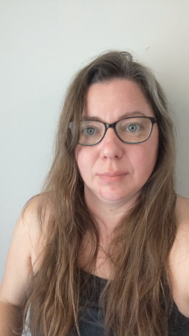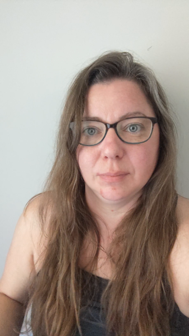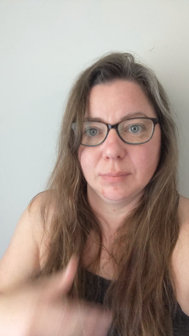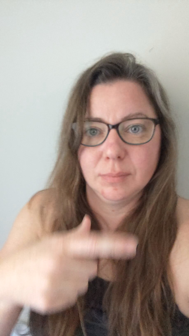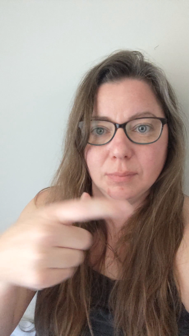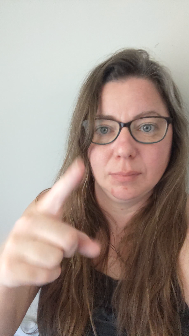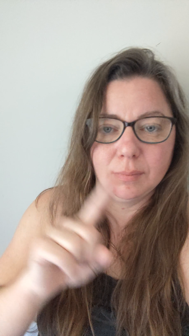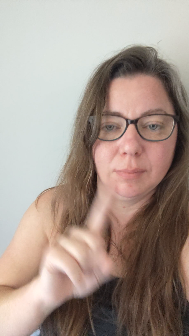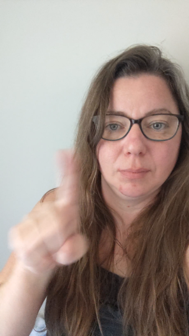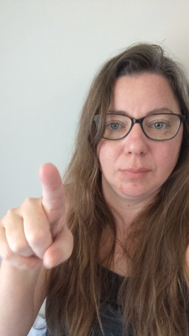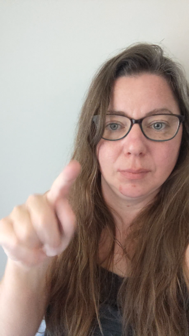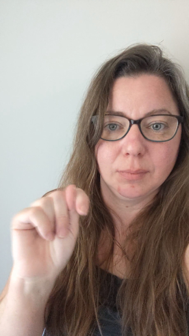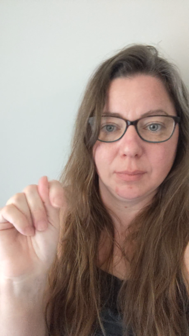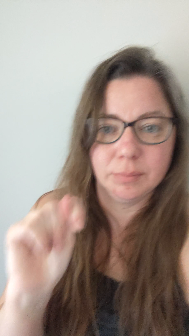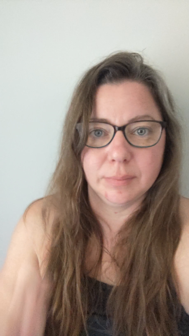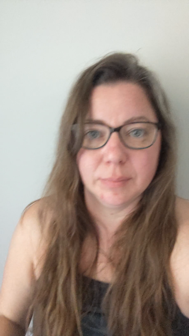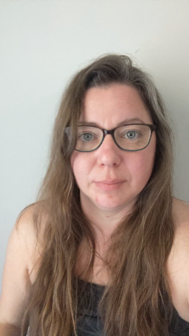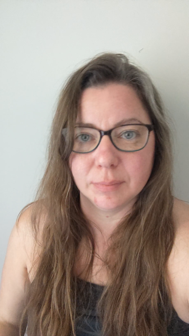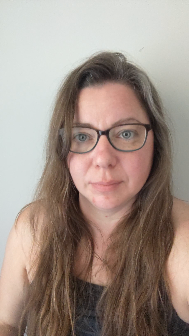go potty